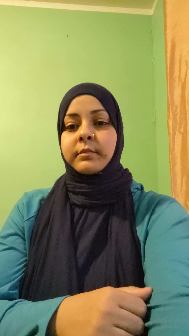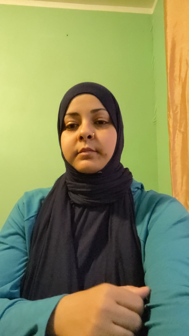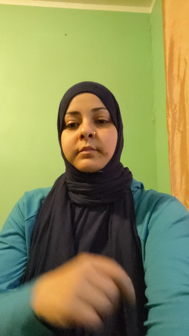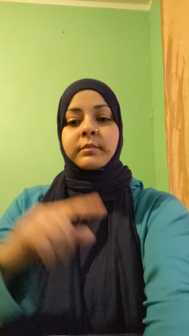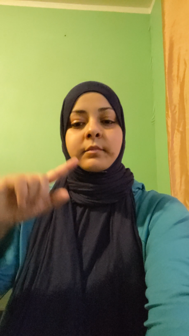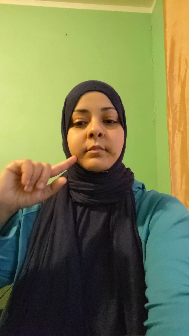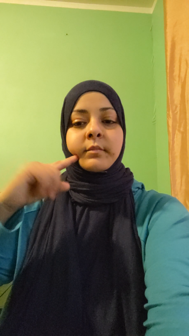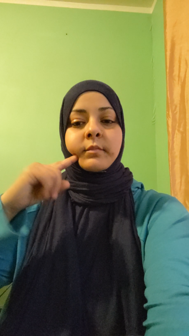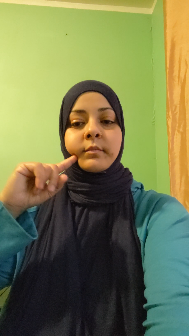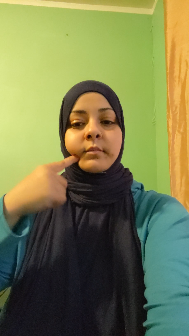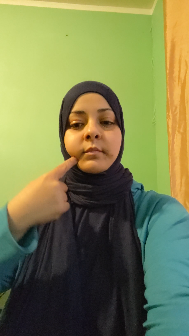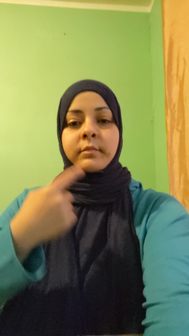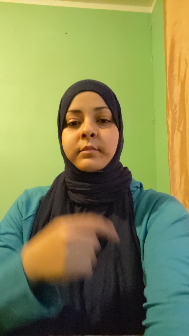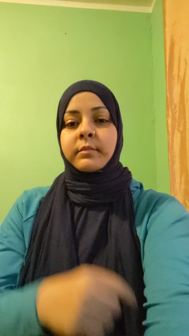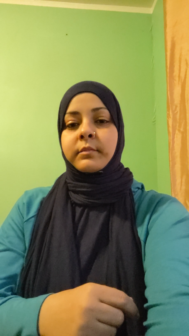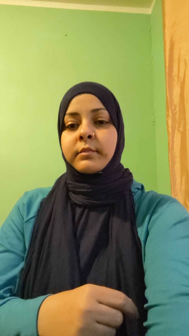candy